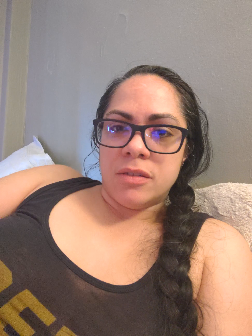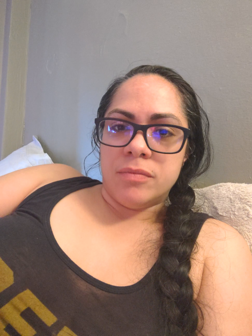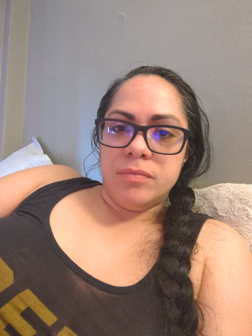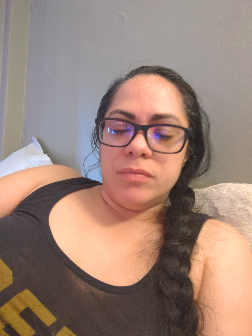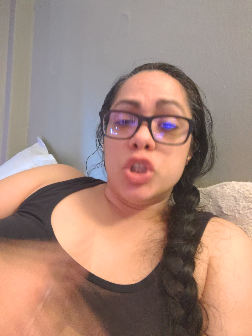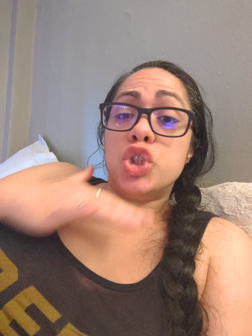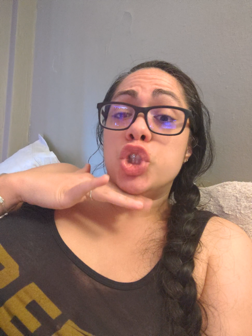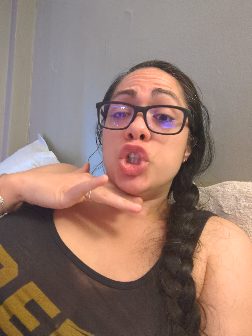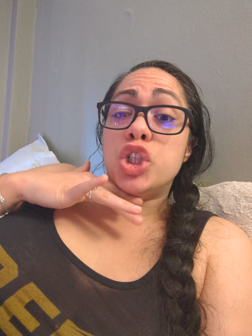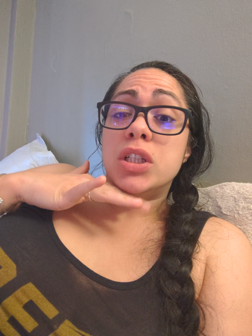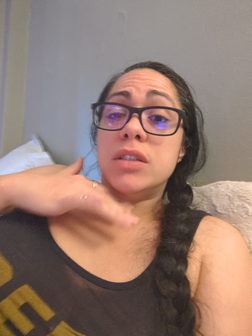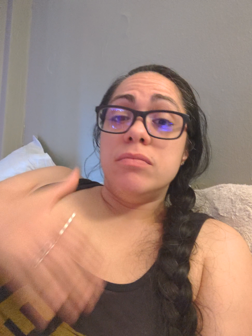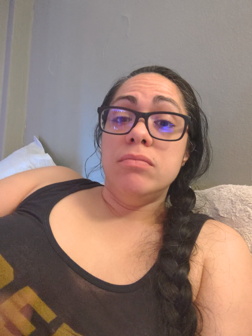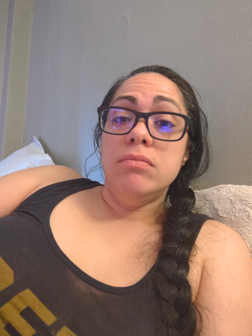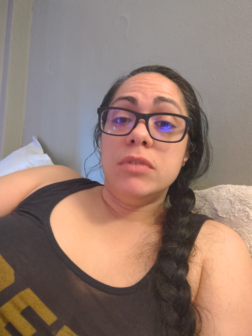dirty